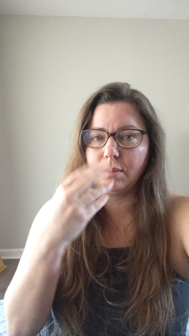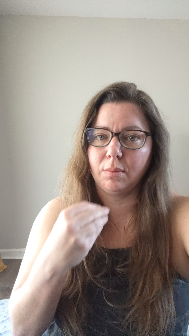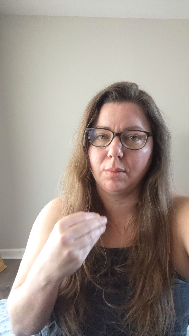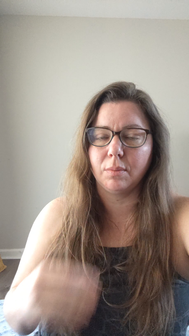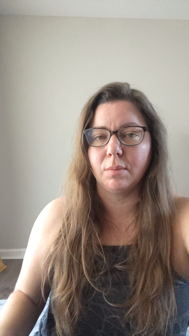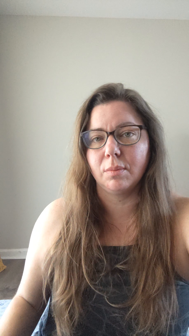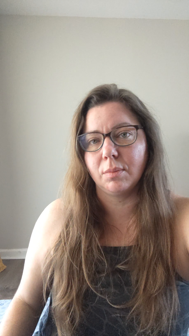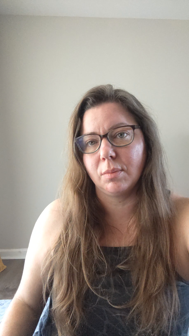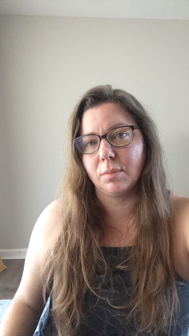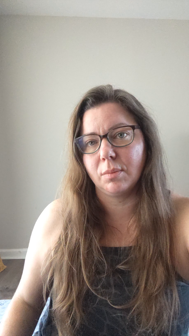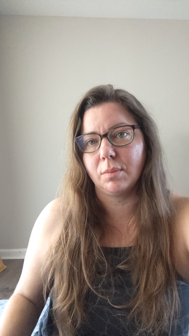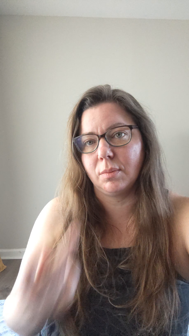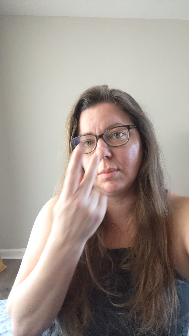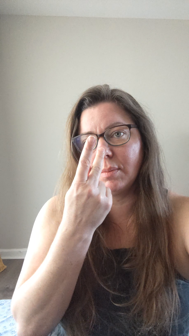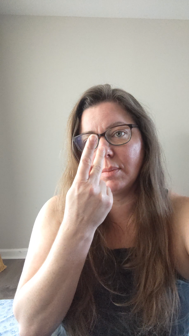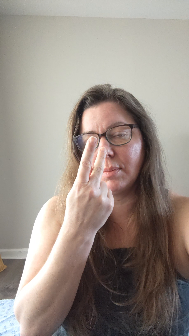penis